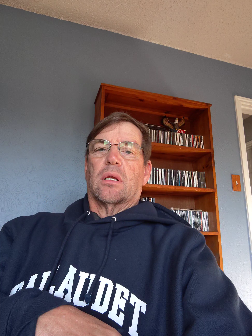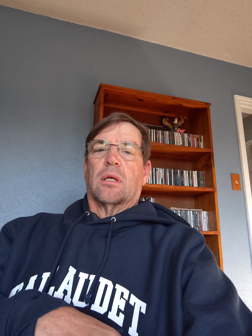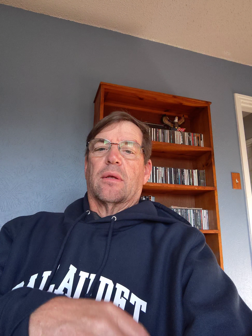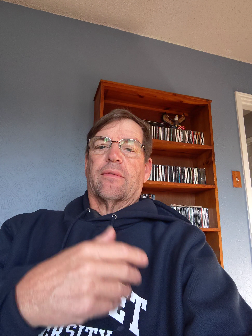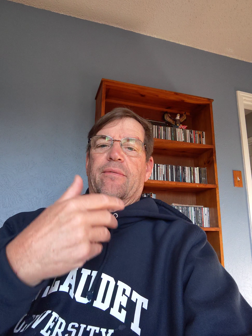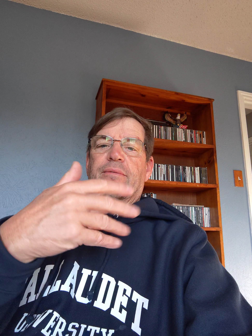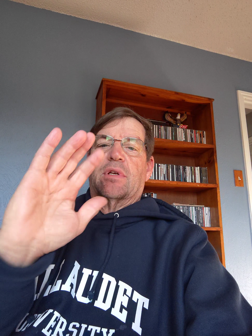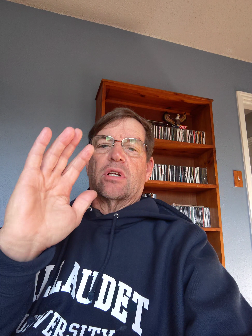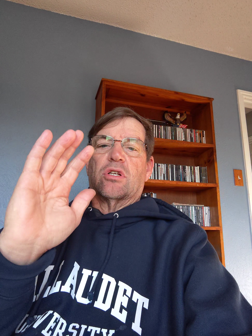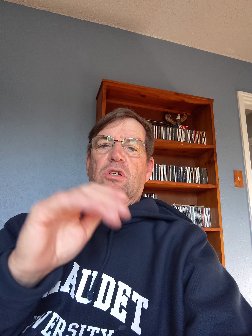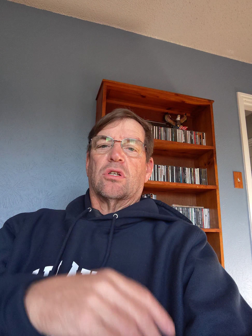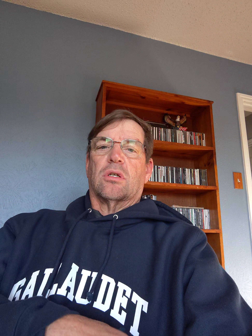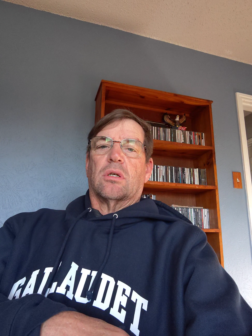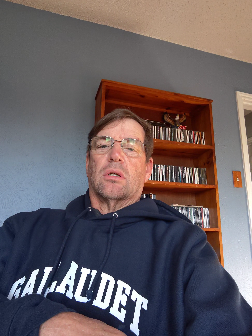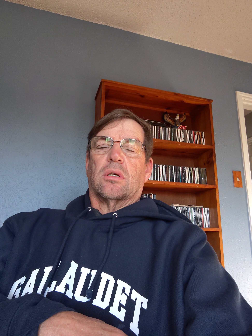finish